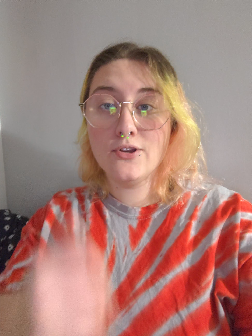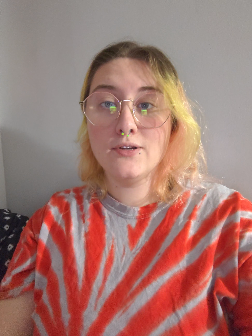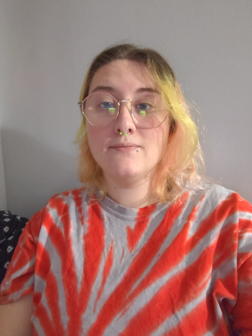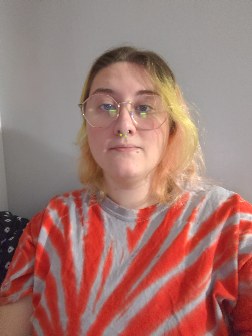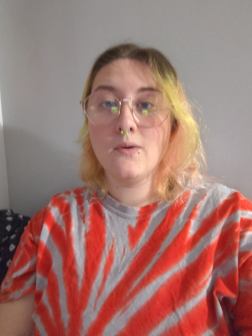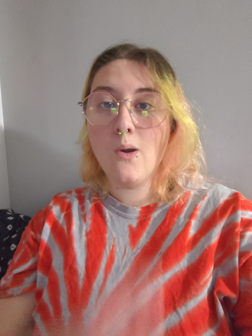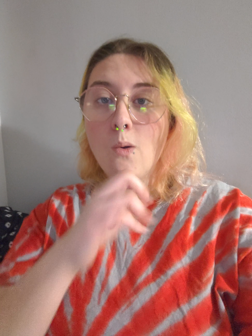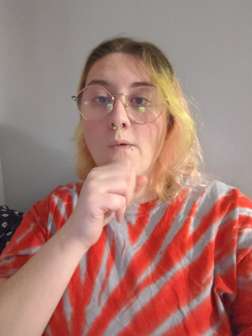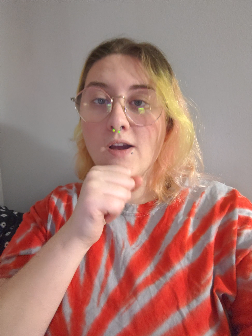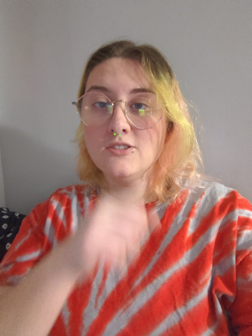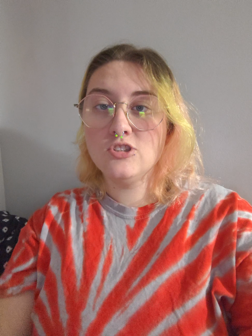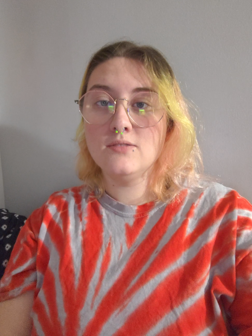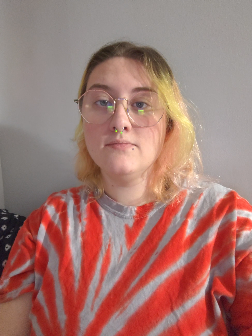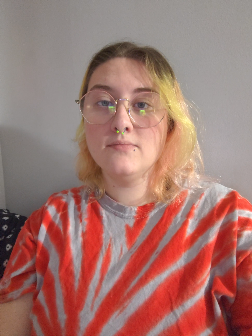orange